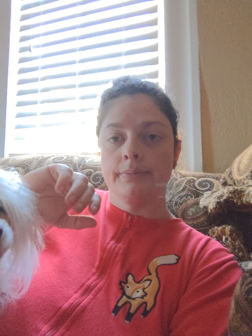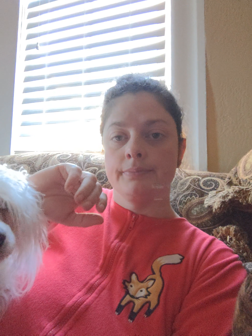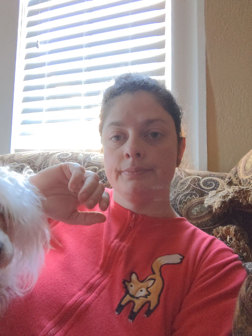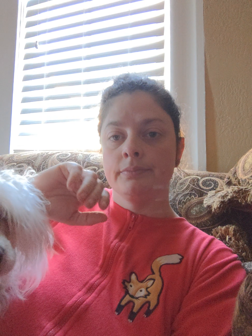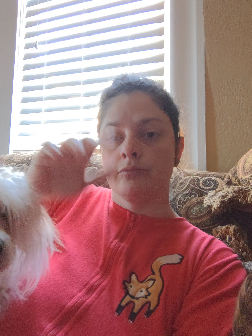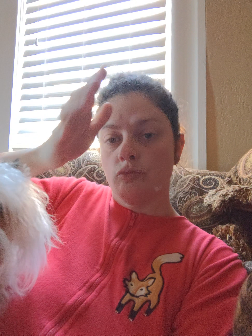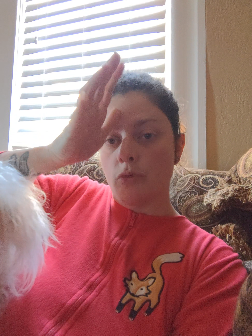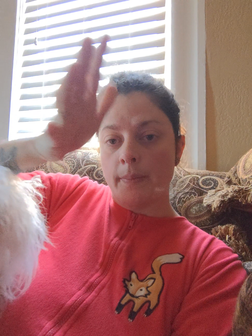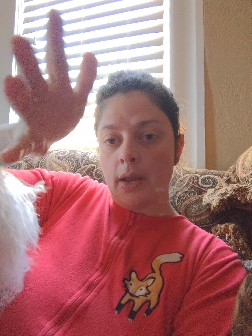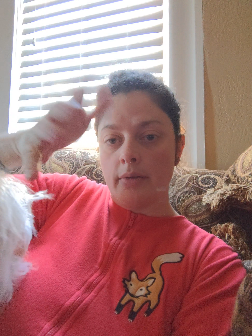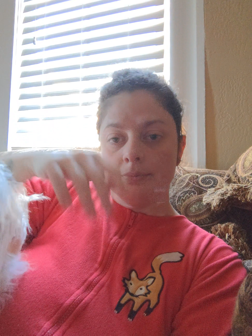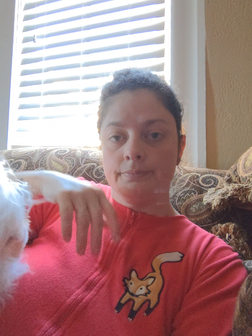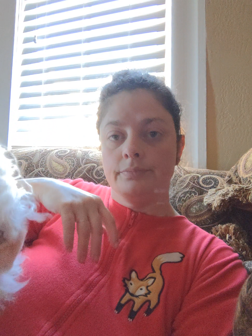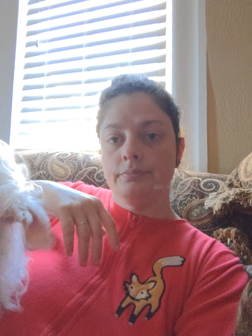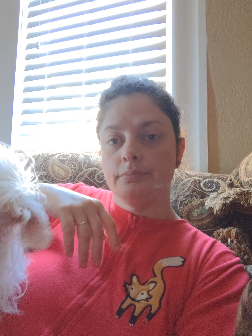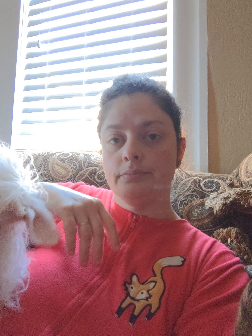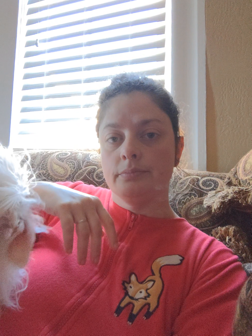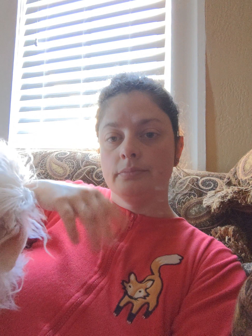grandpa